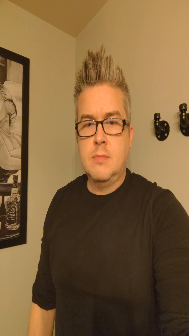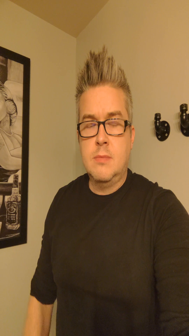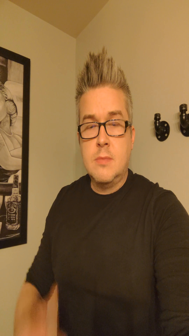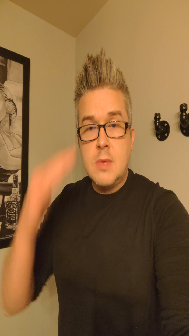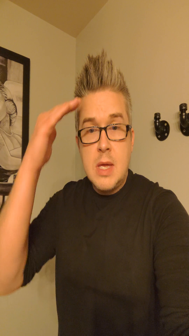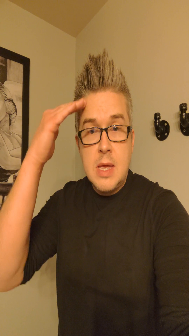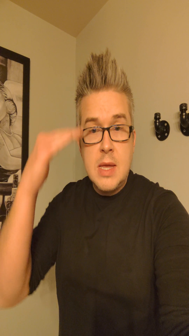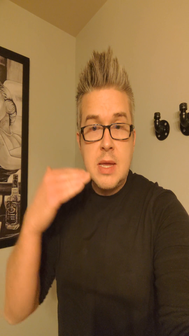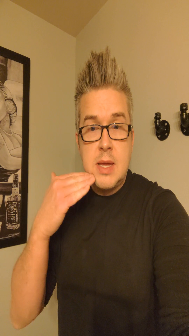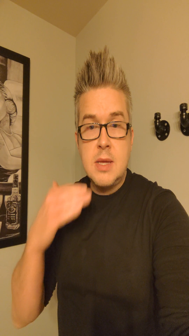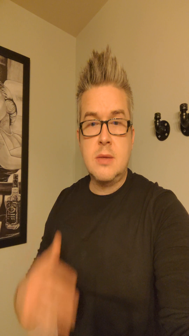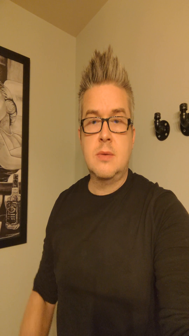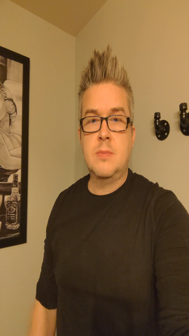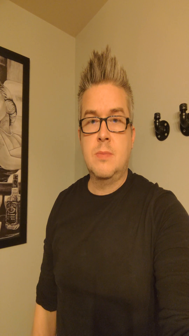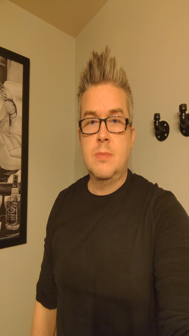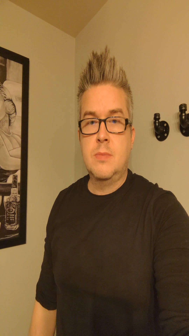head